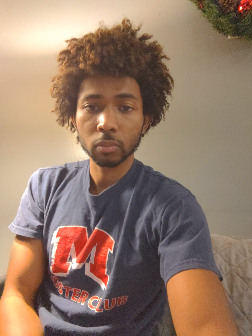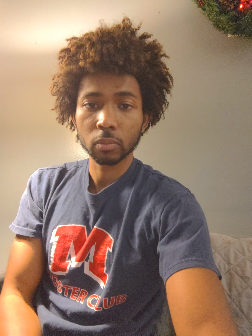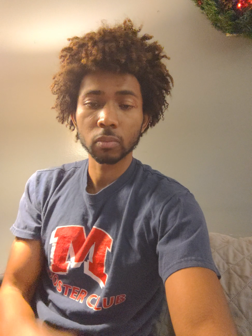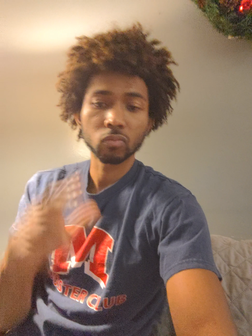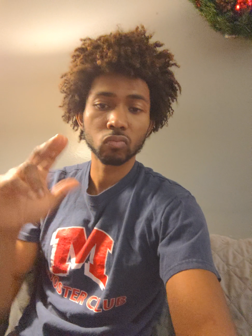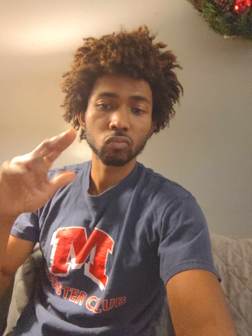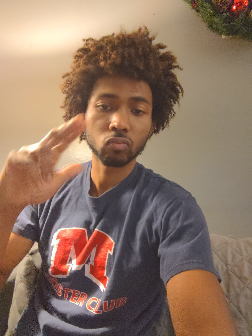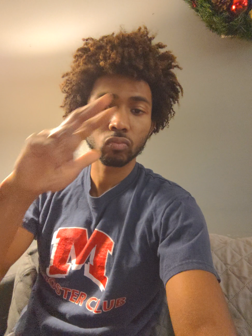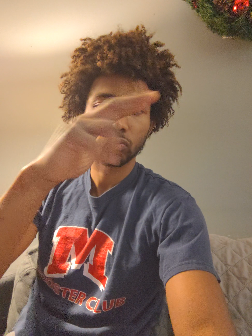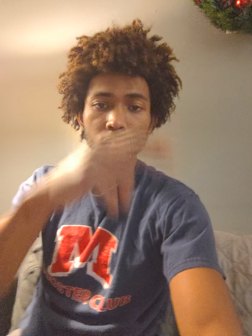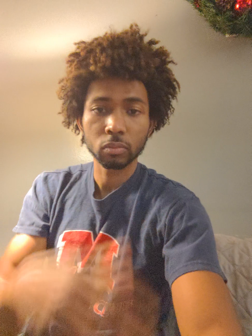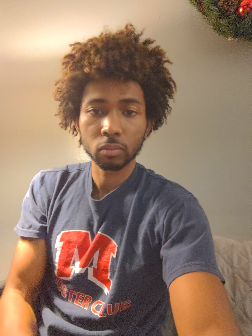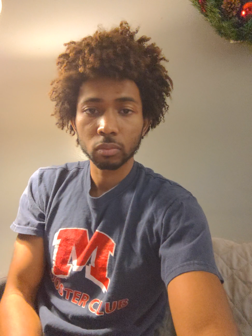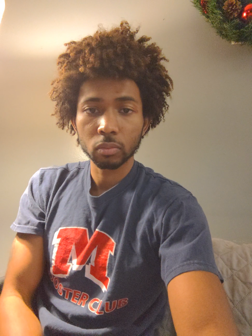helicopter